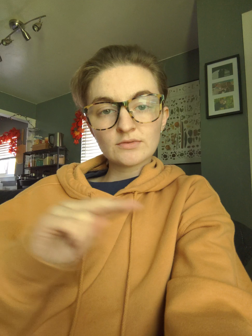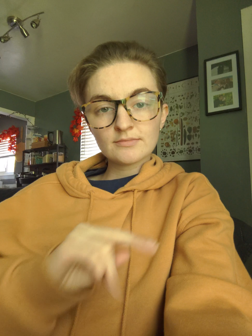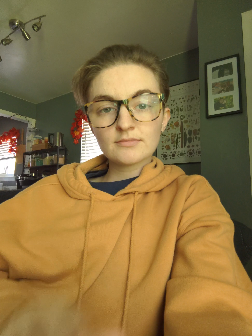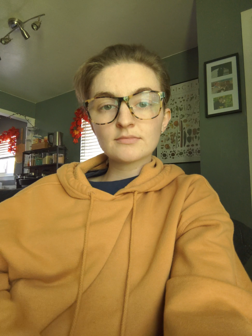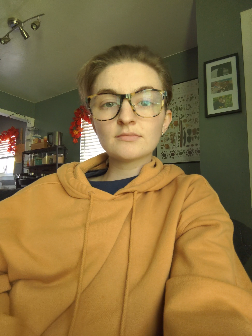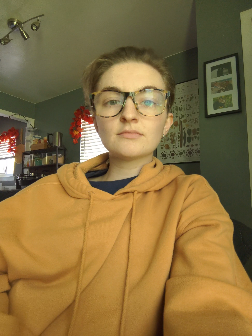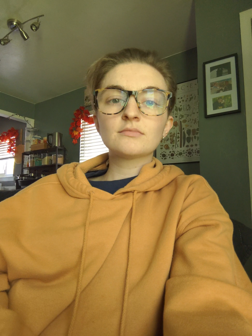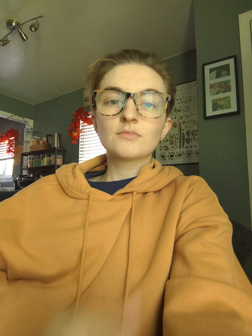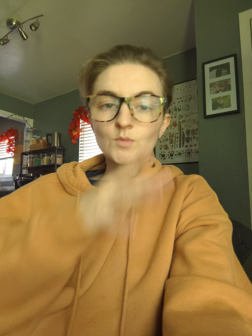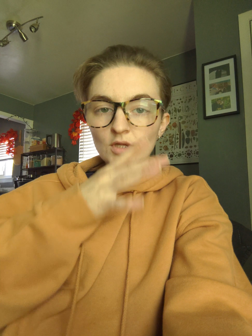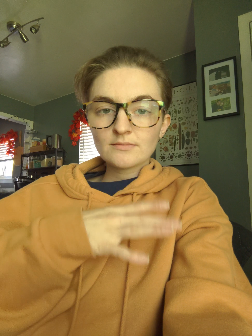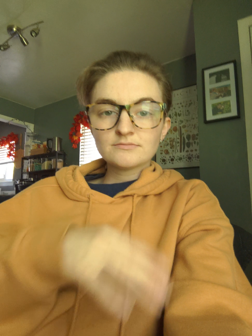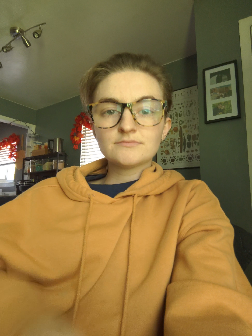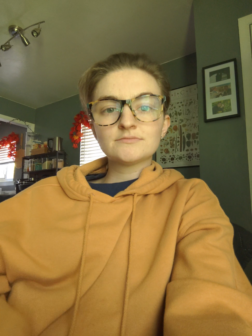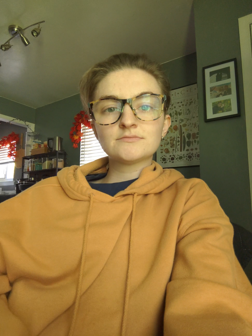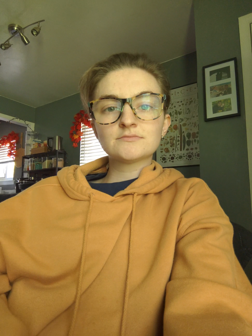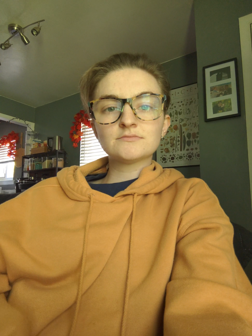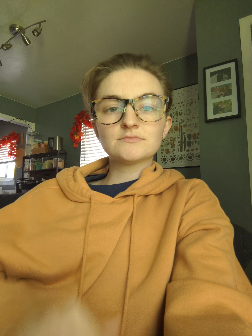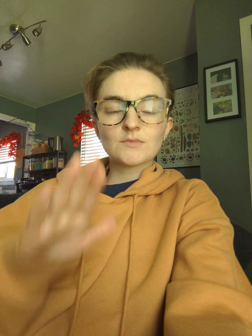lady